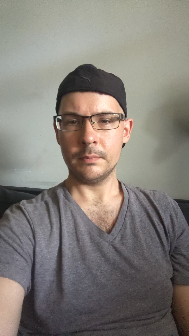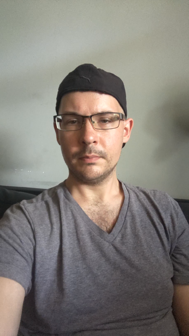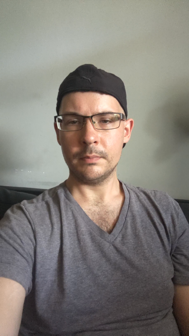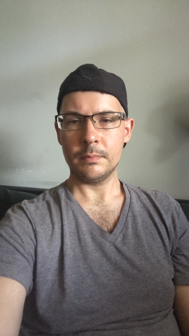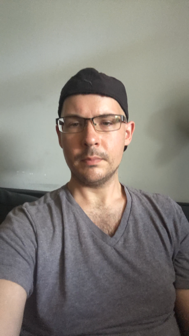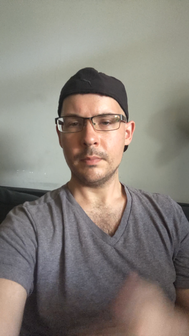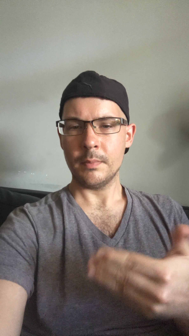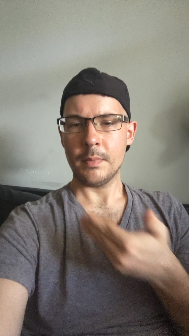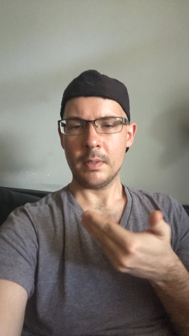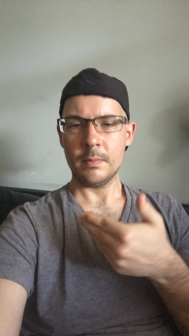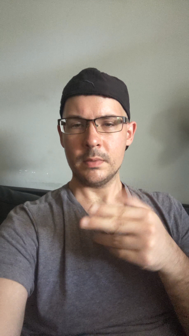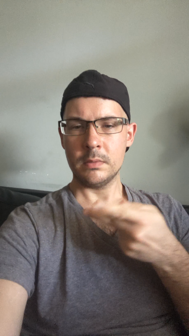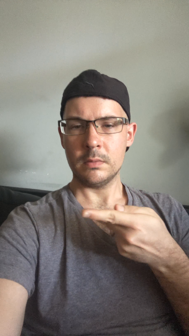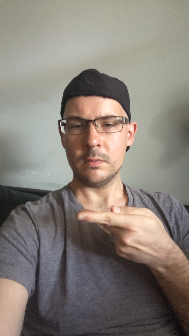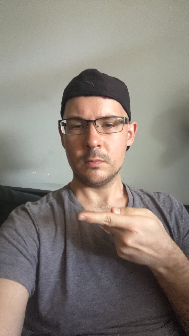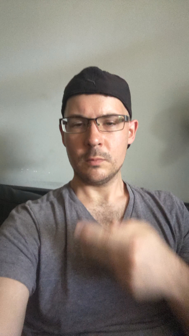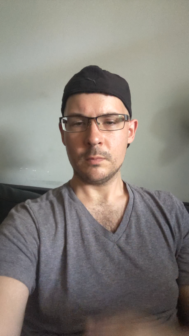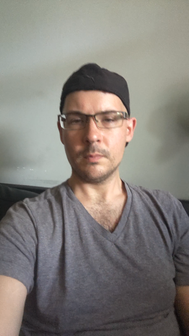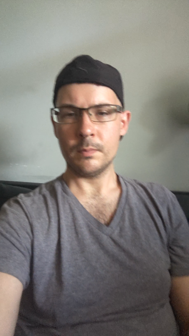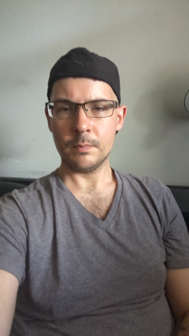babysitter